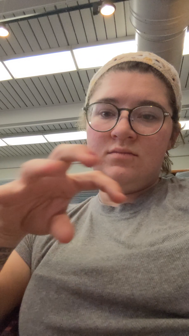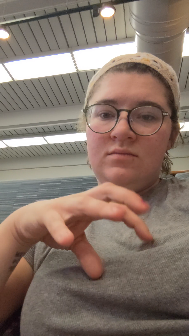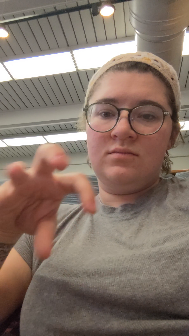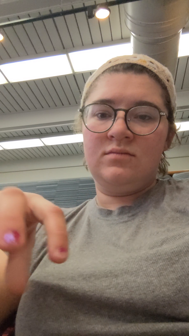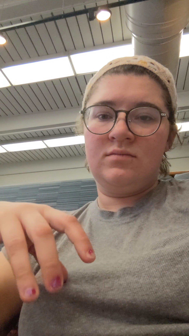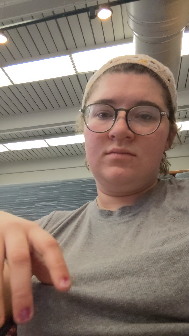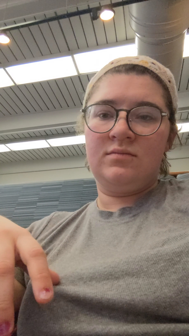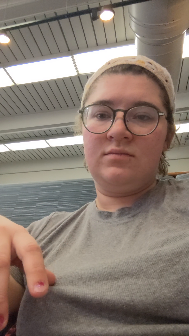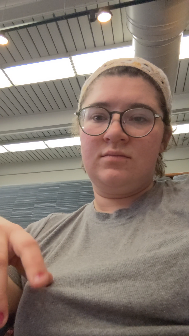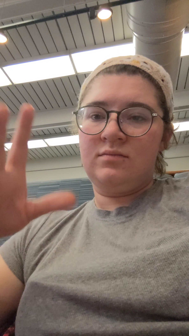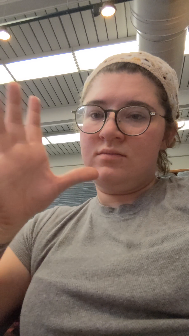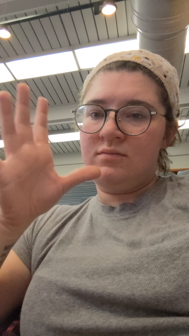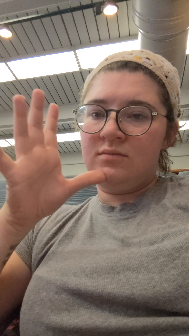mommy